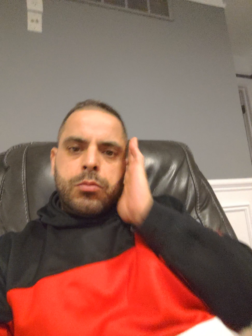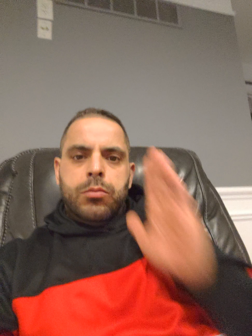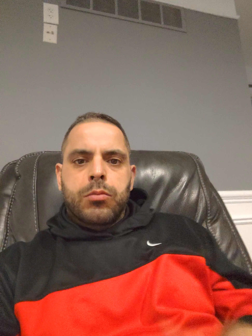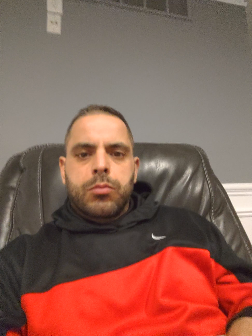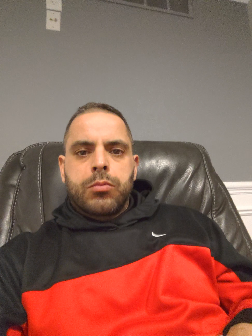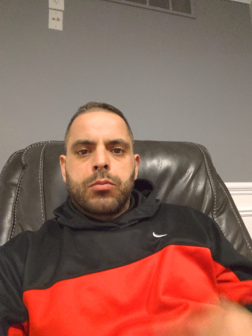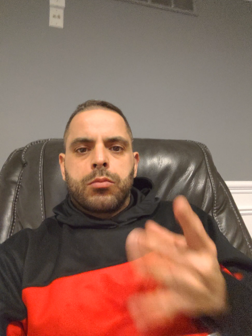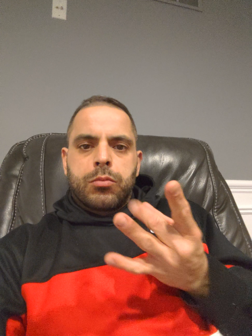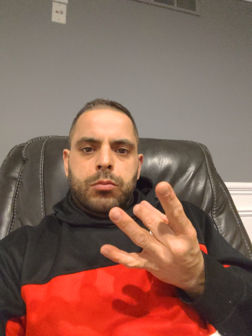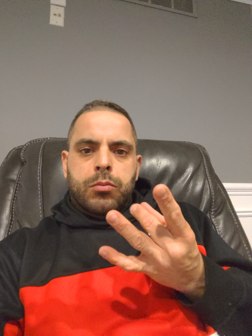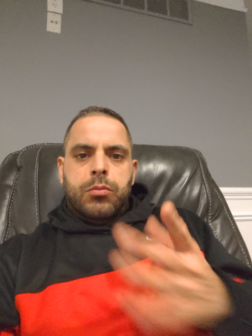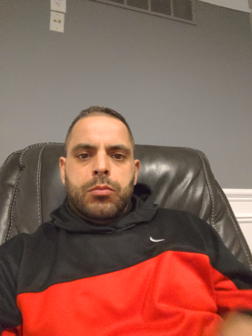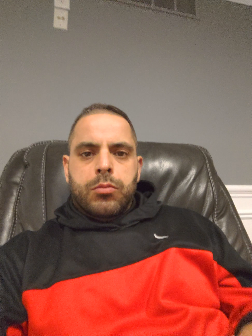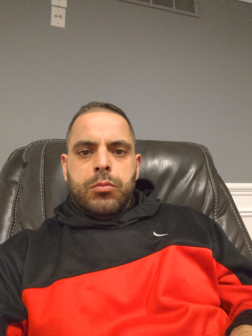sticky